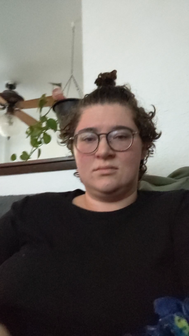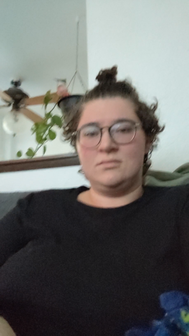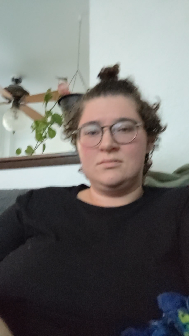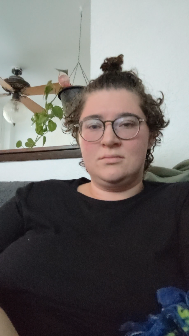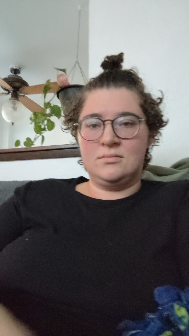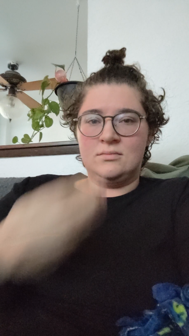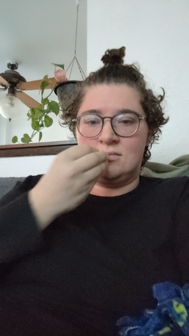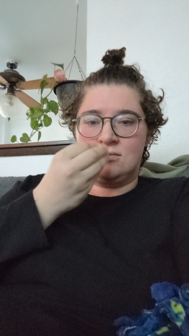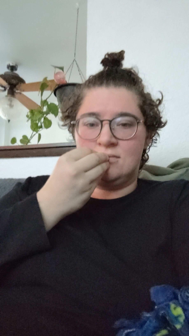eat